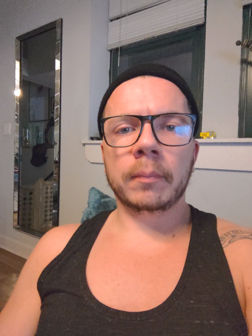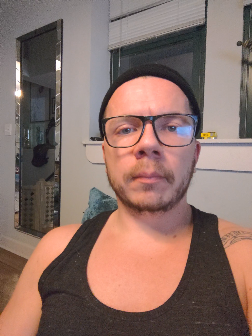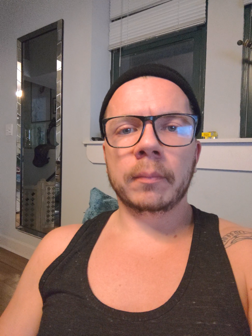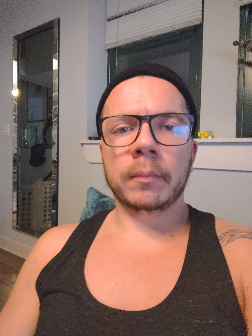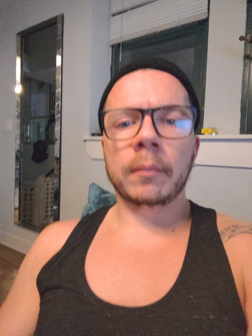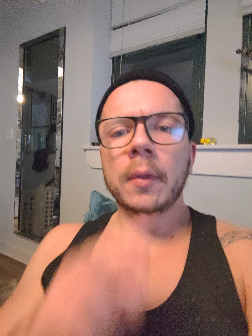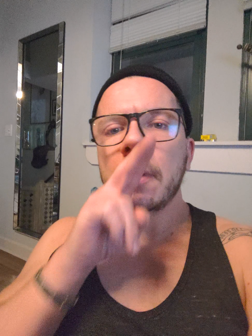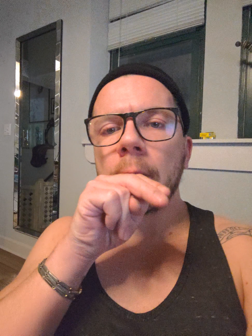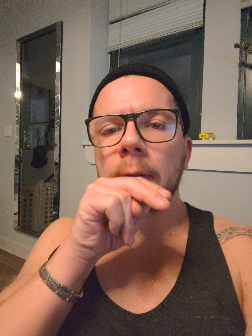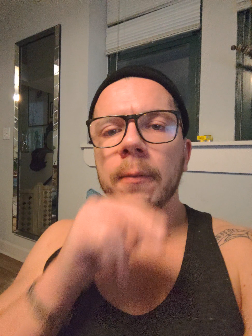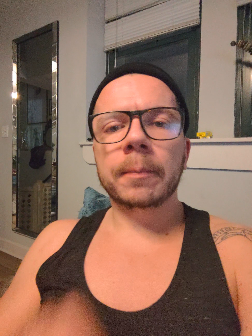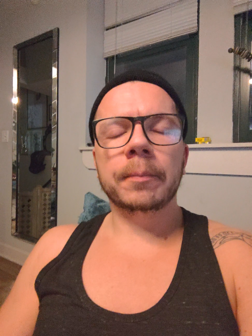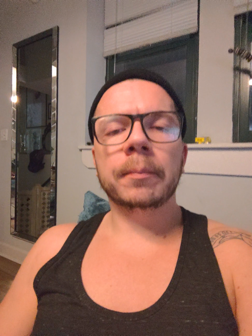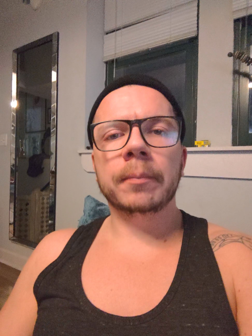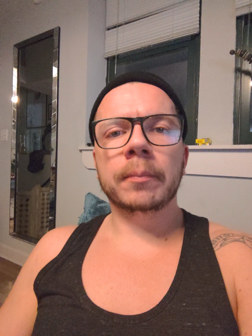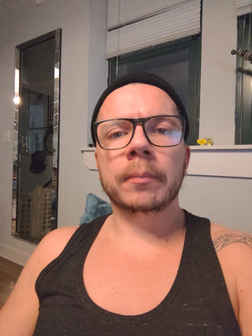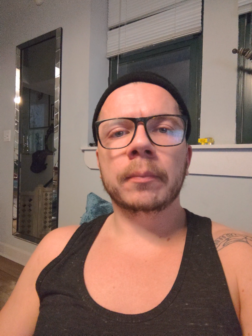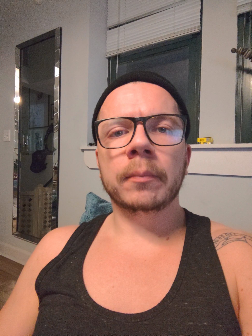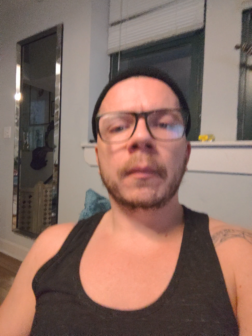tongue